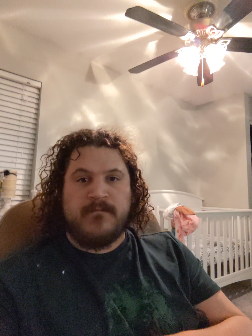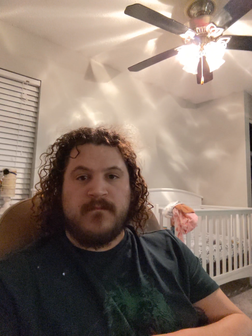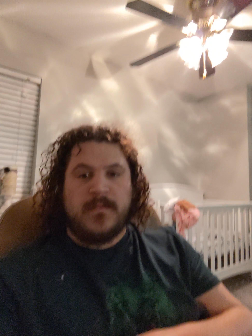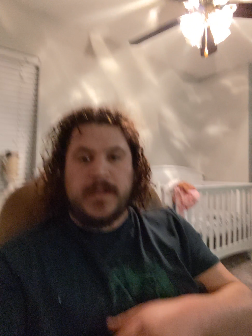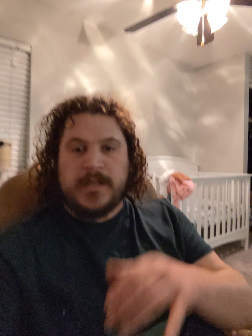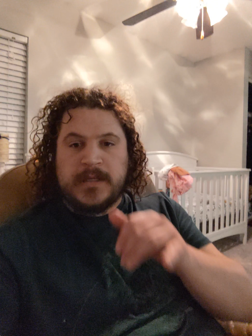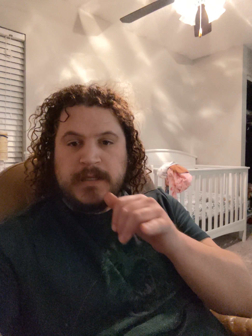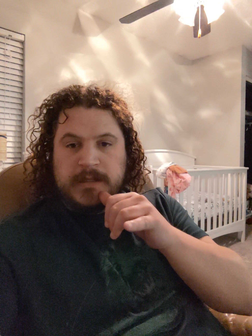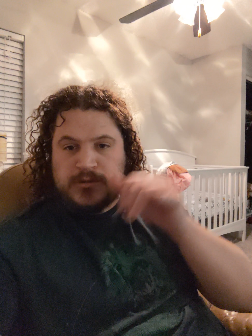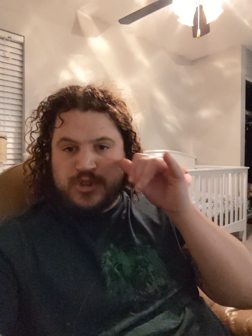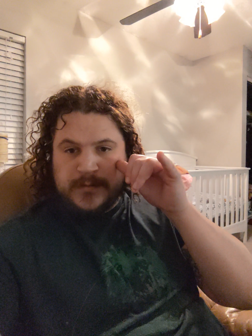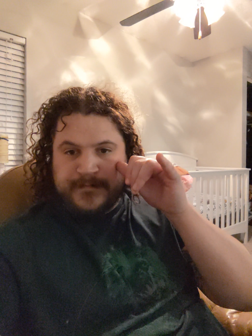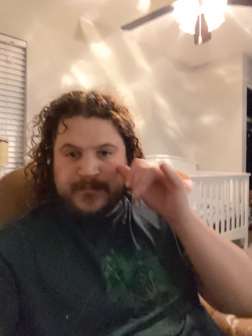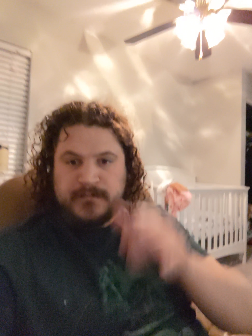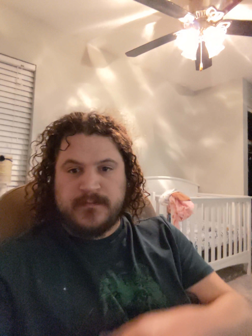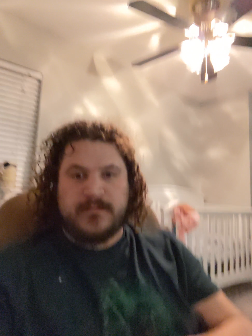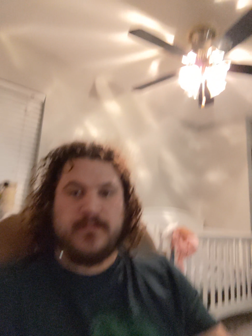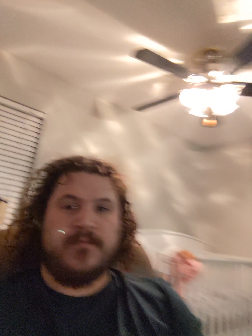yesterday